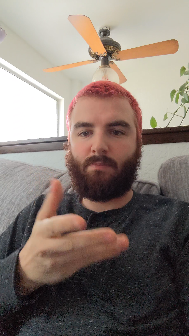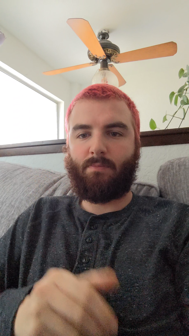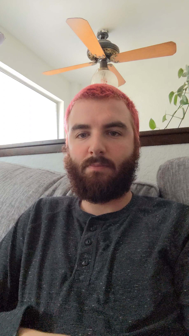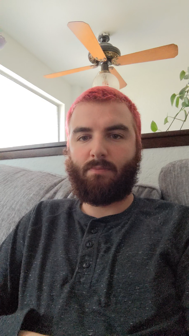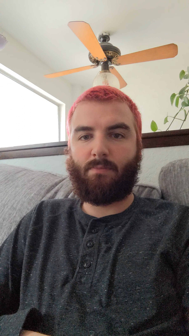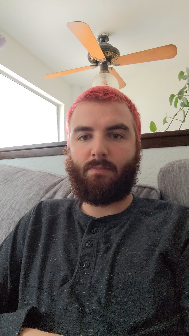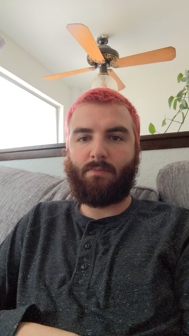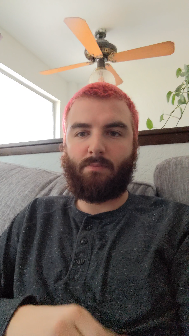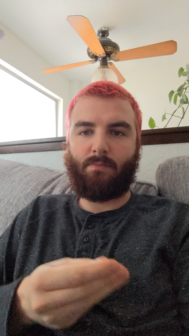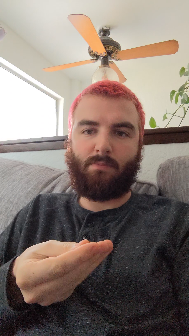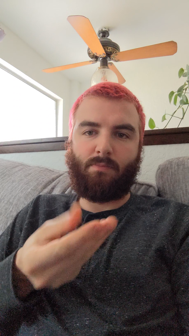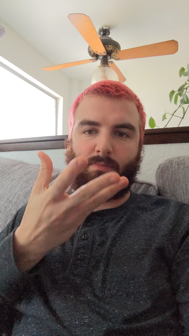plants